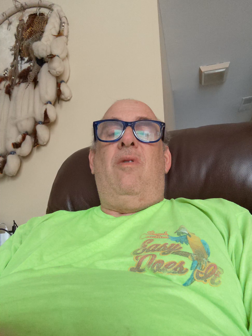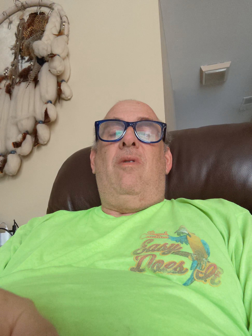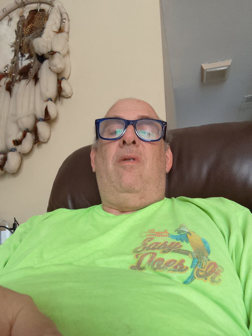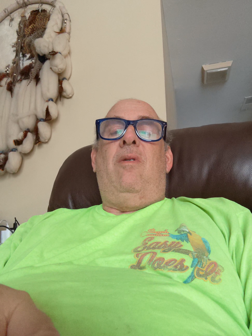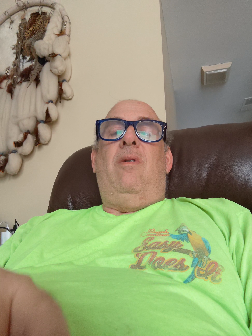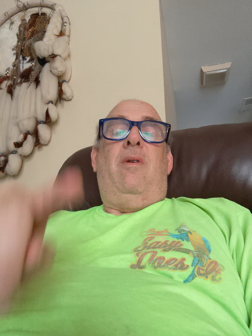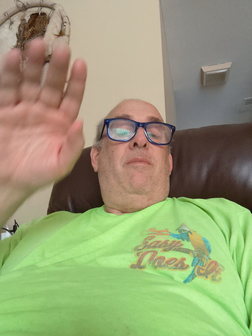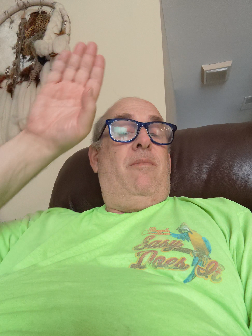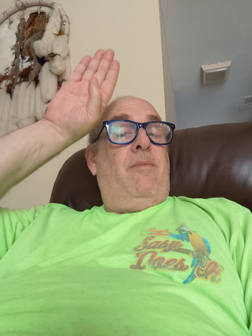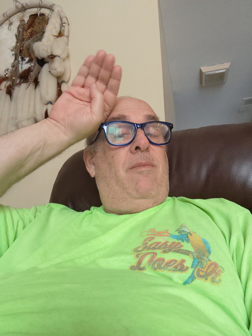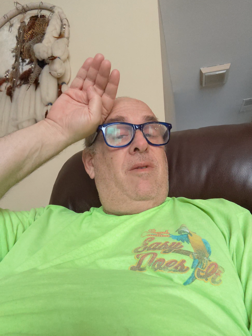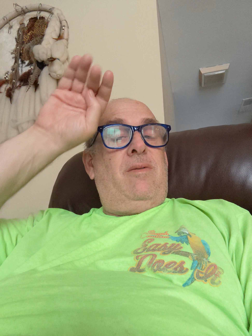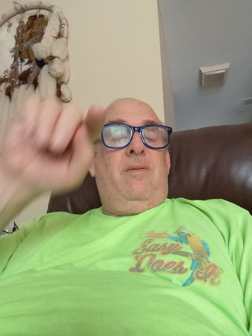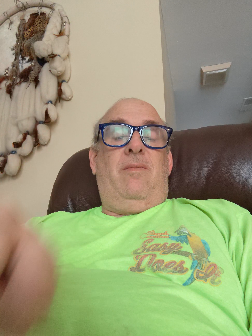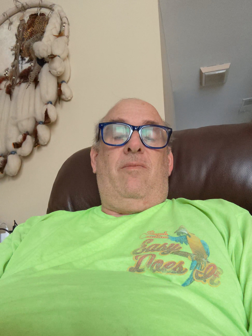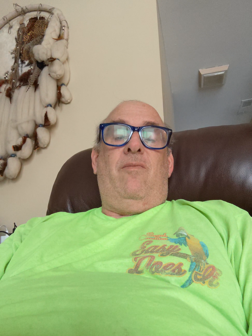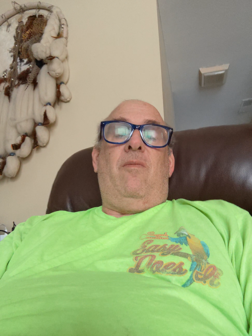donkey